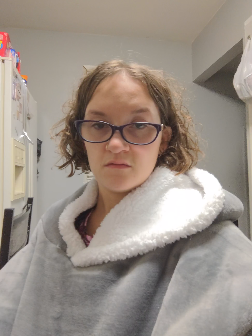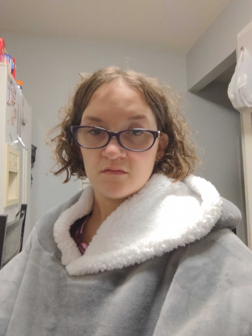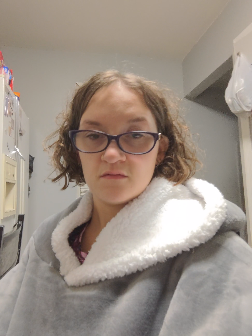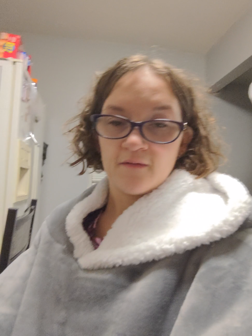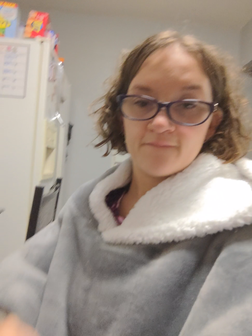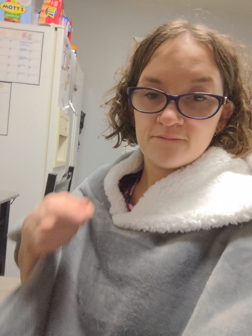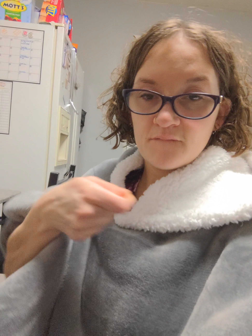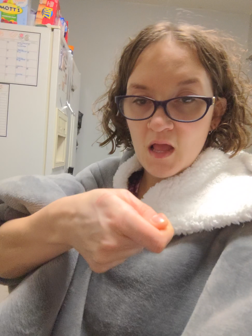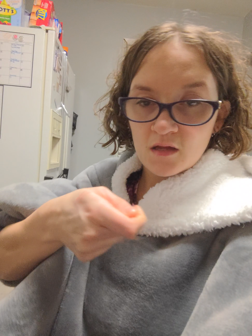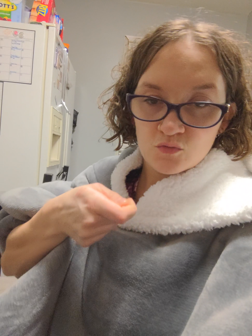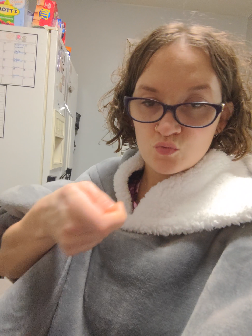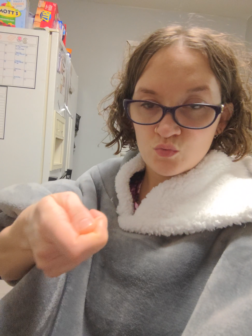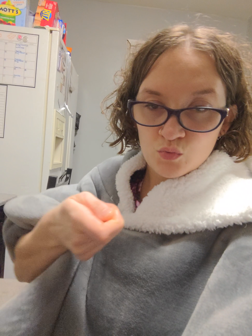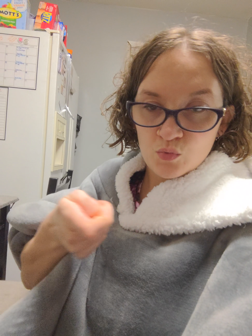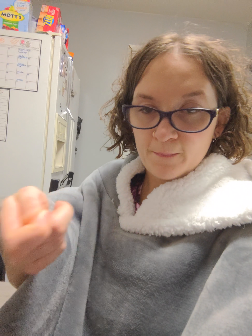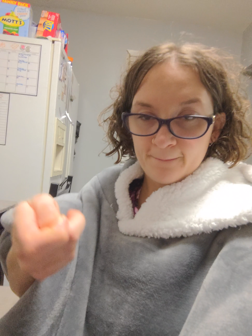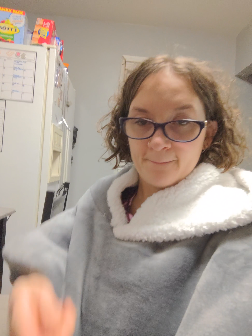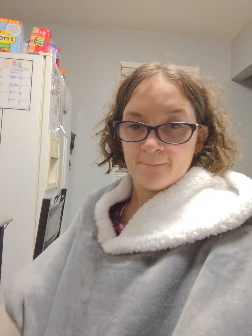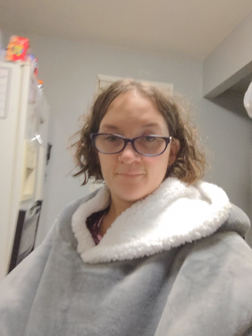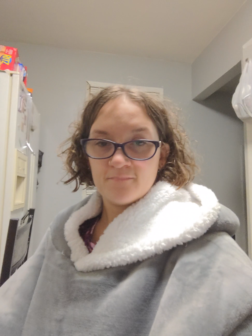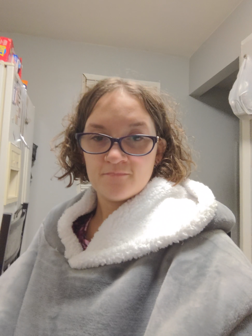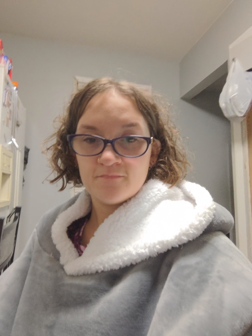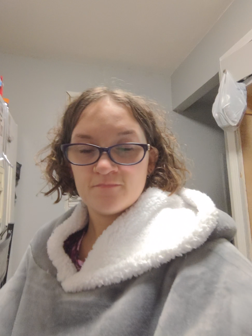vacuum